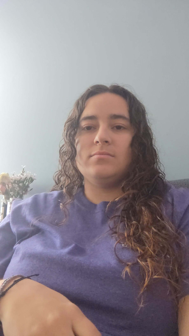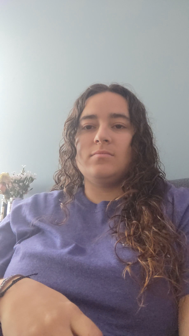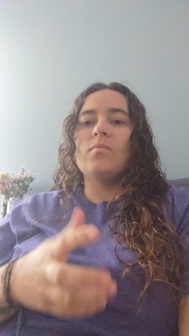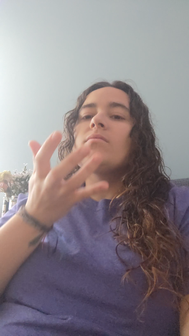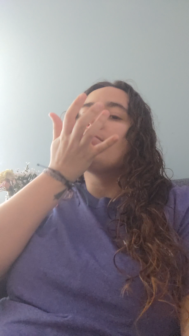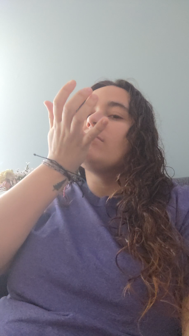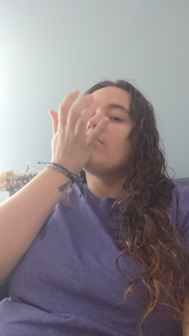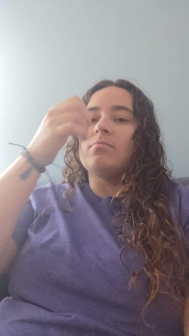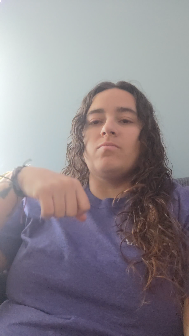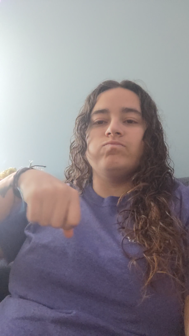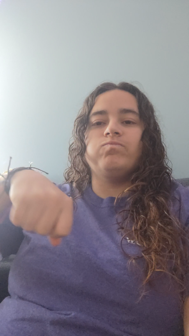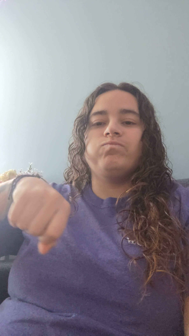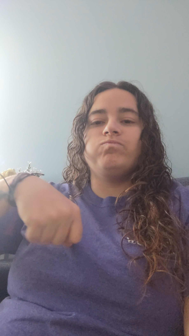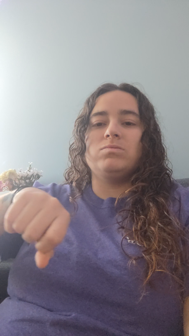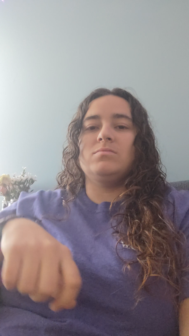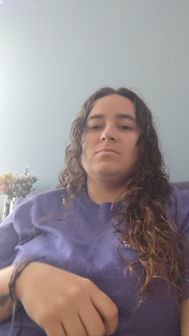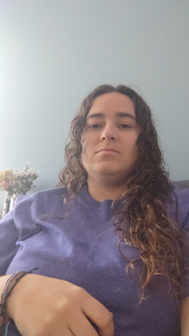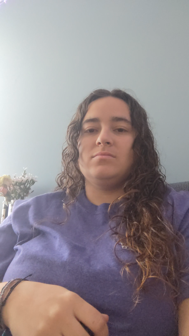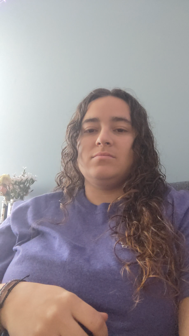lawn mower